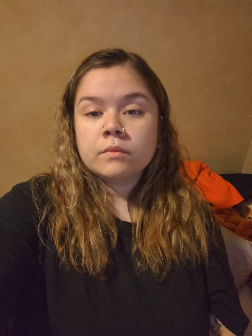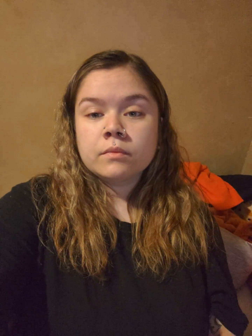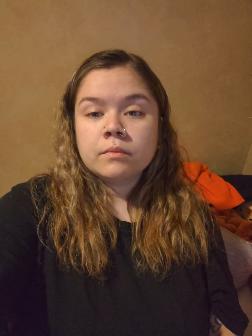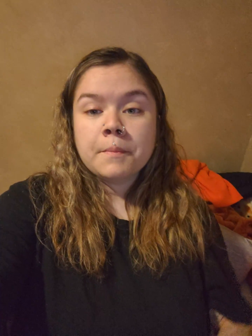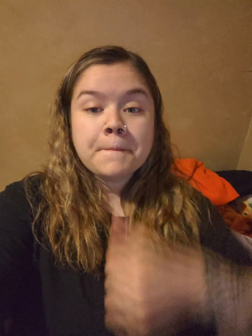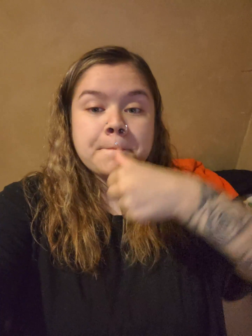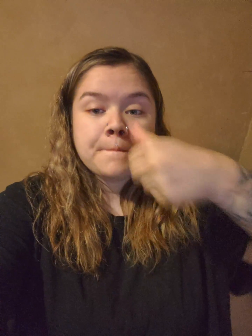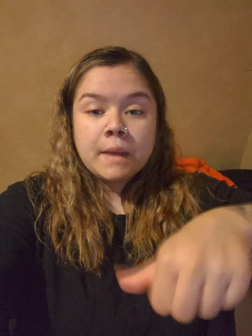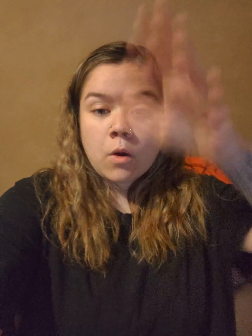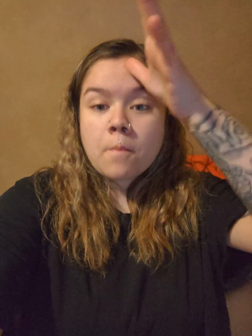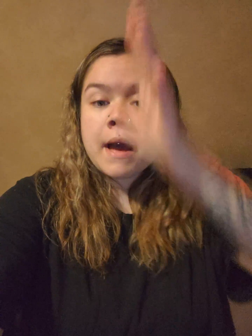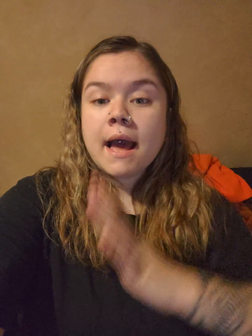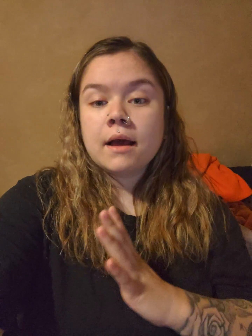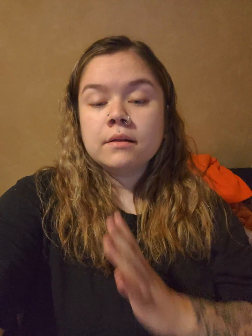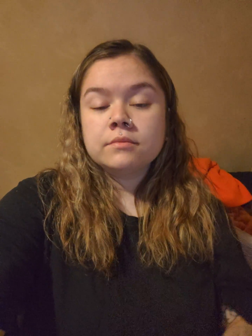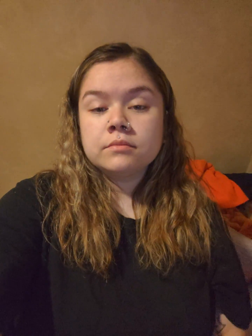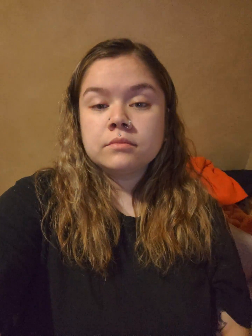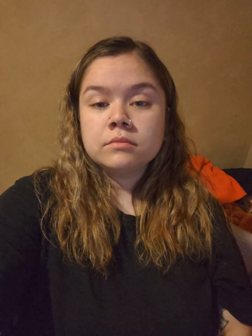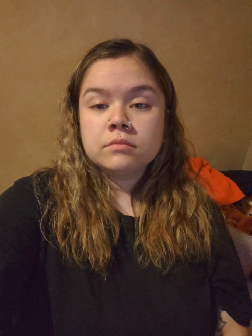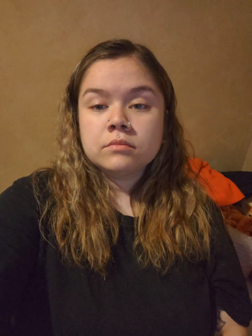mailman